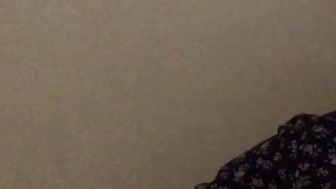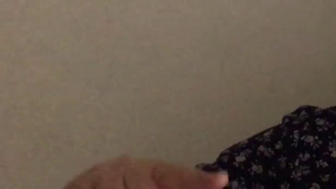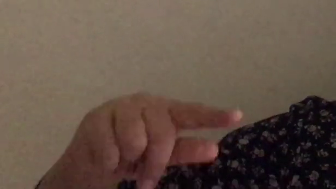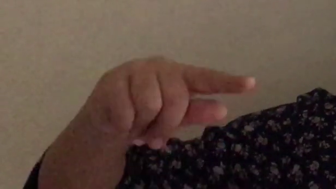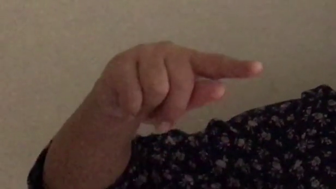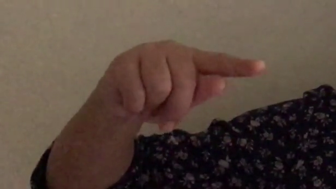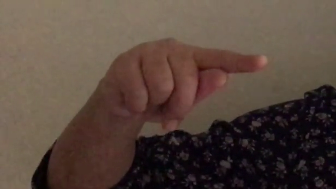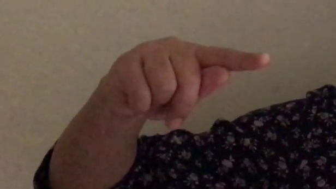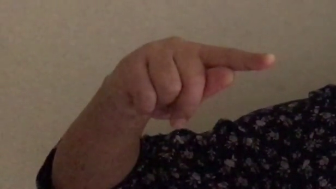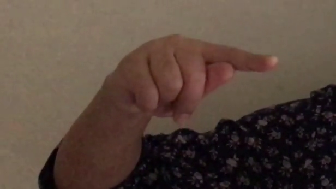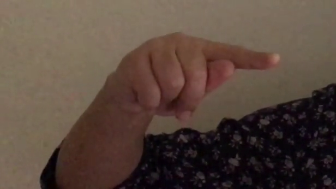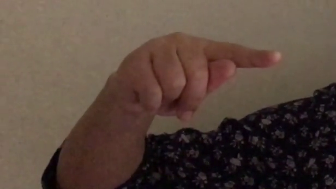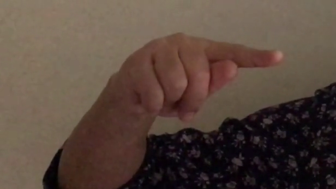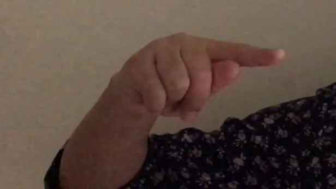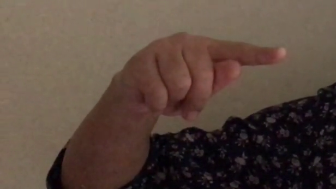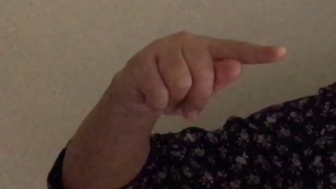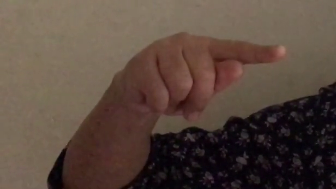ष